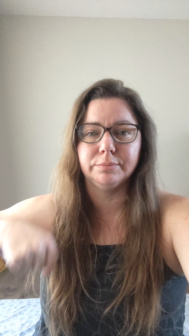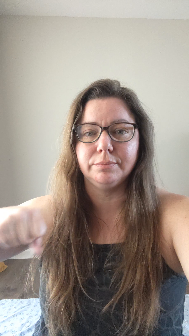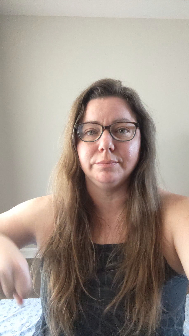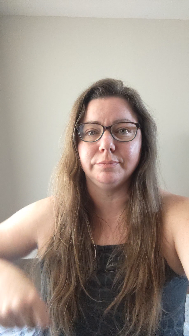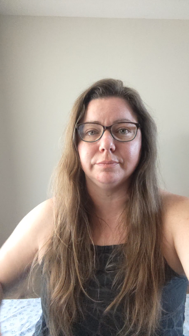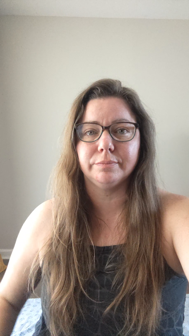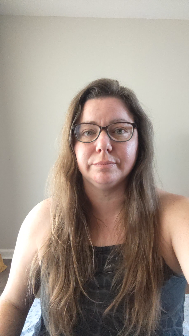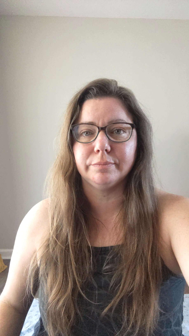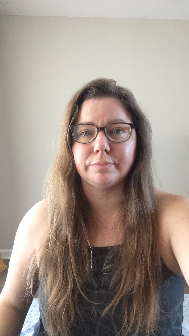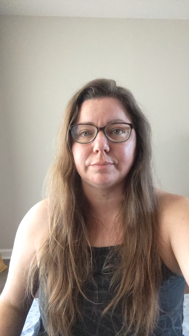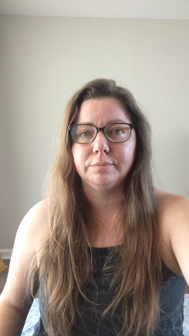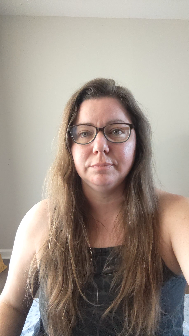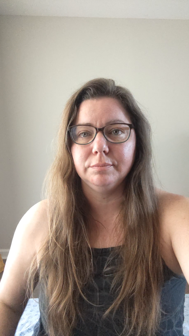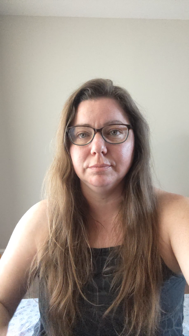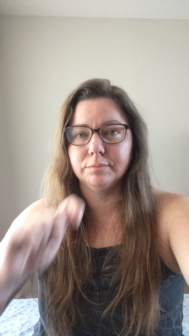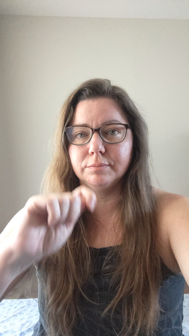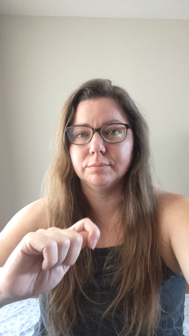popsicle